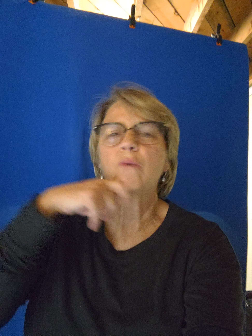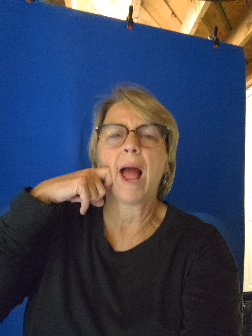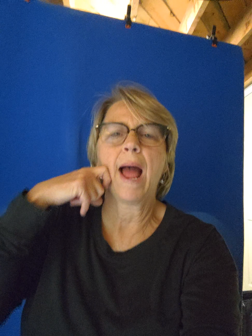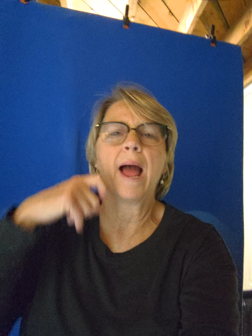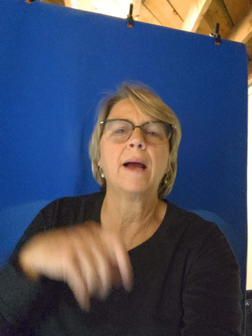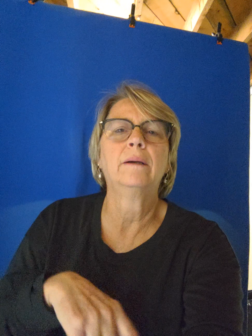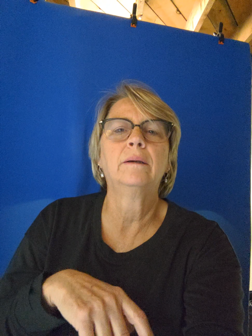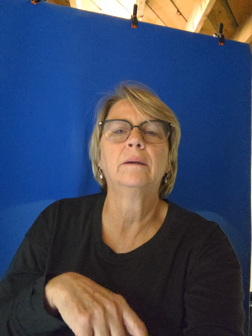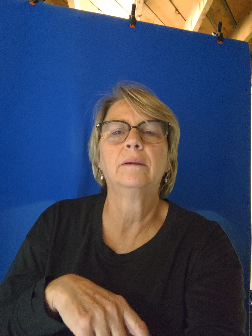dry